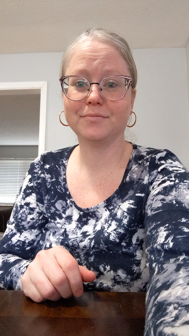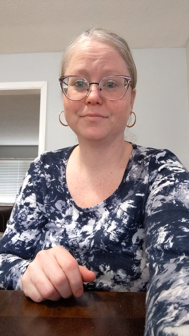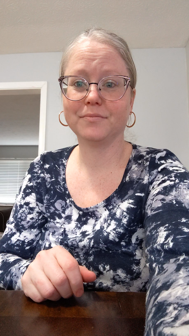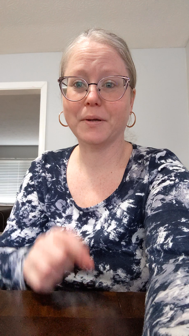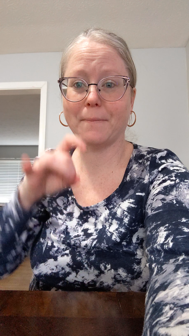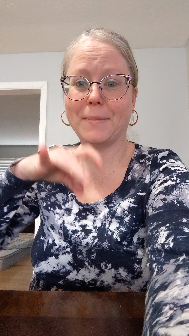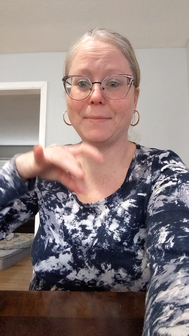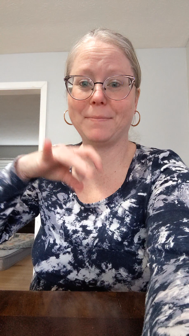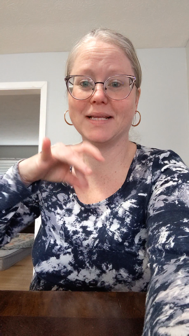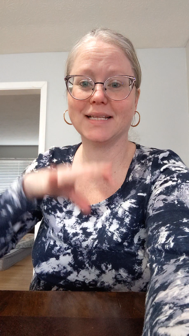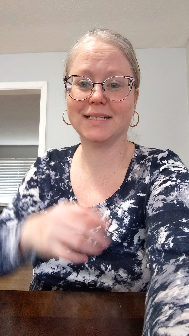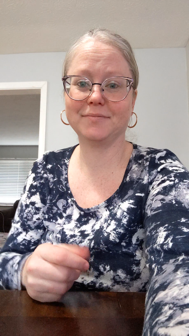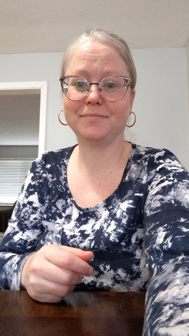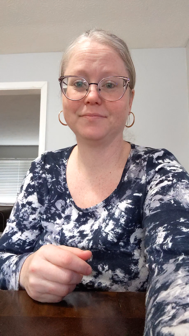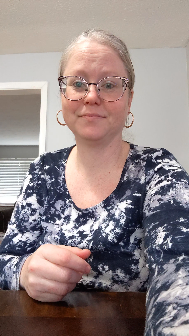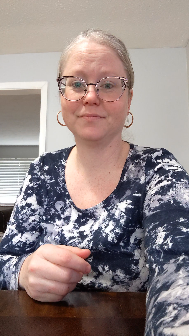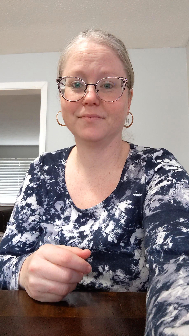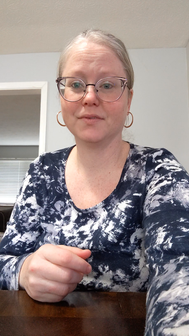pumpkin